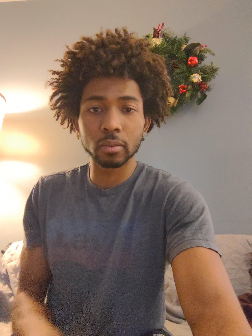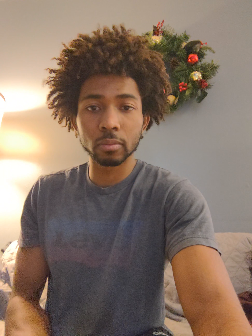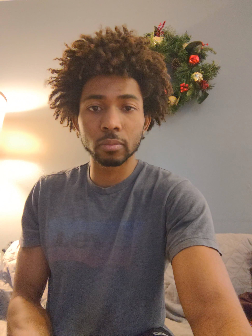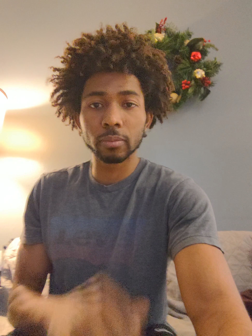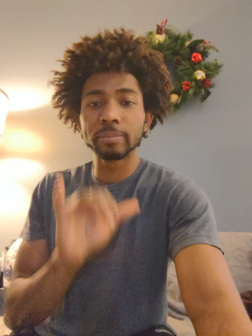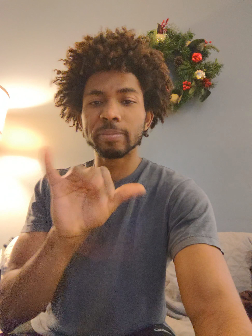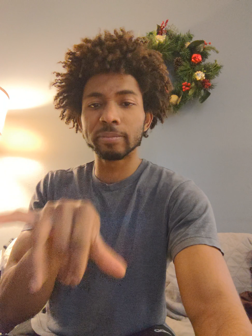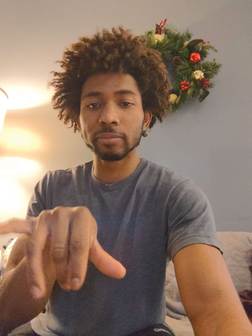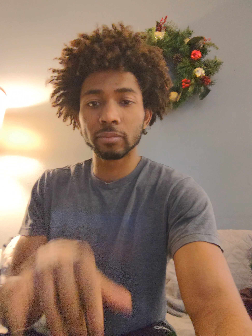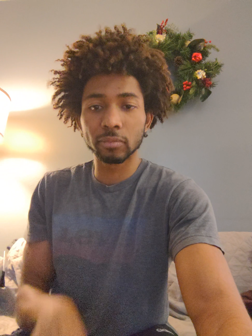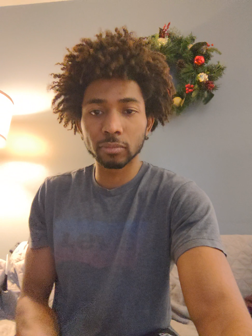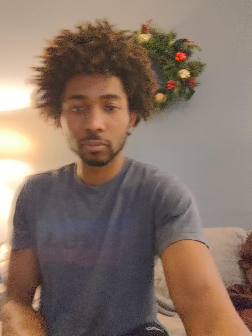that